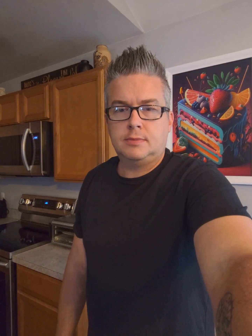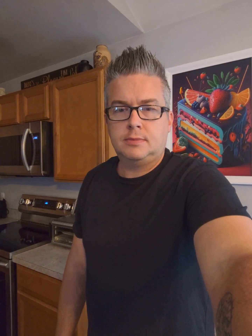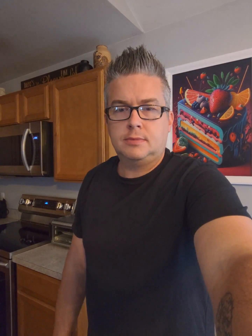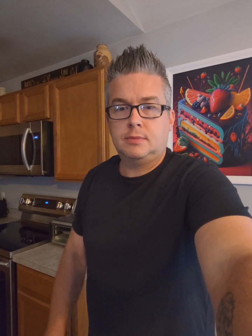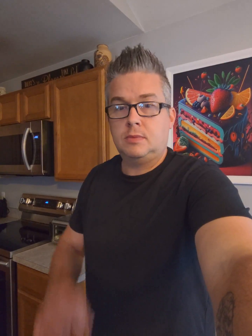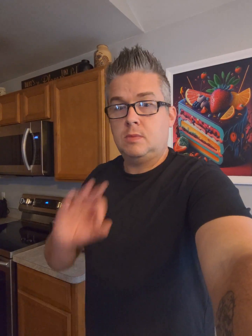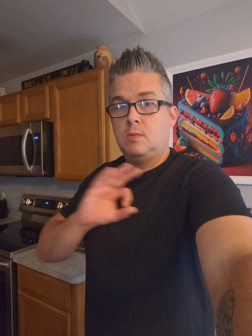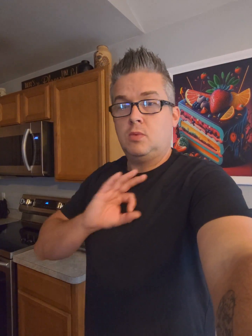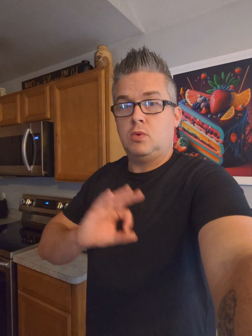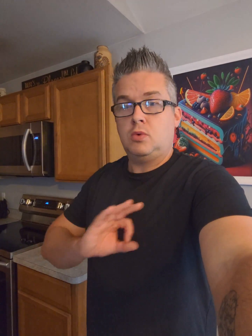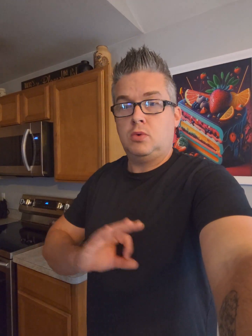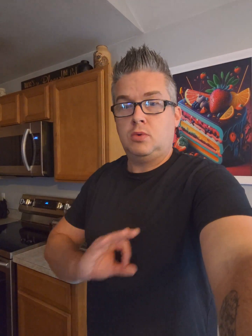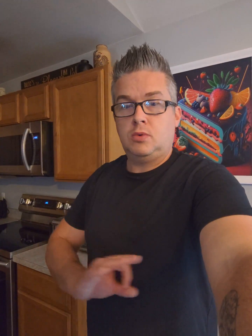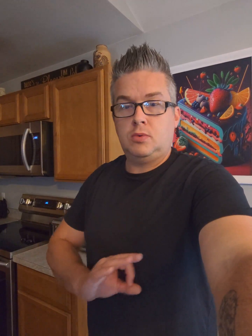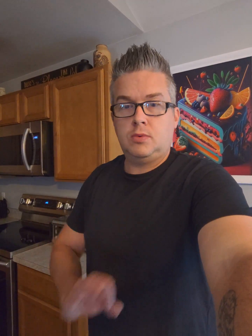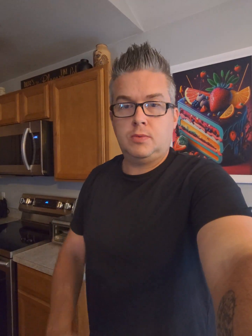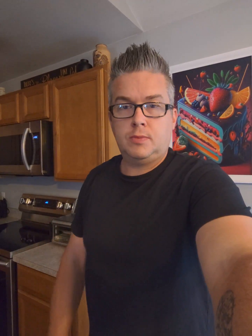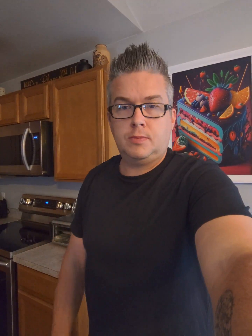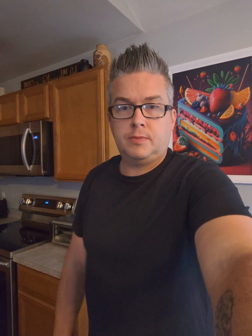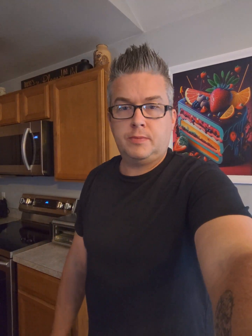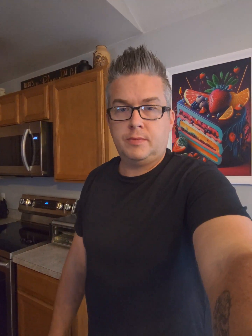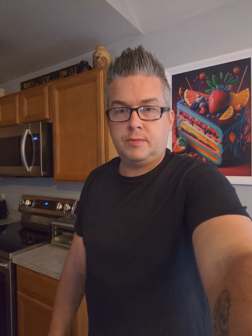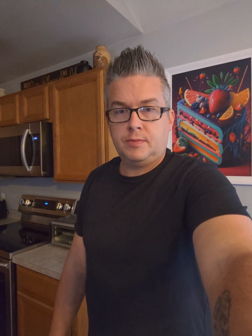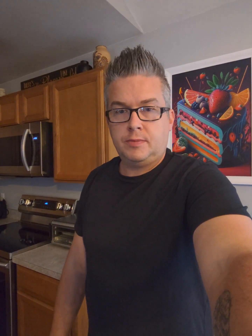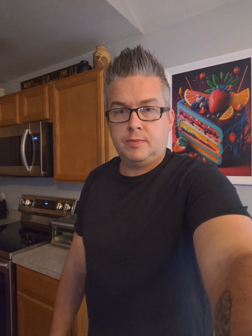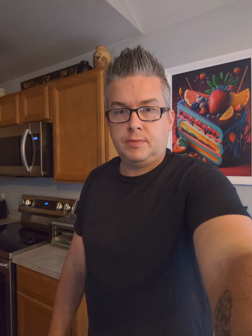button